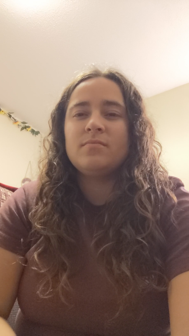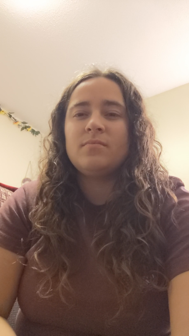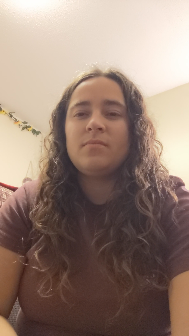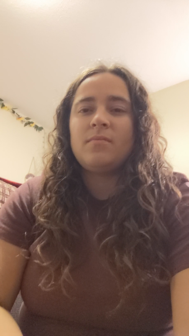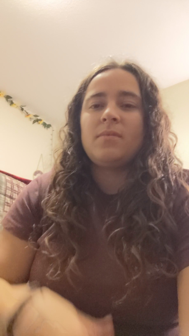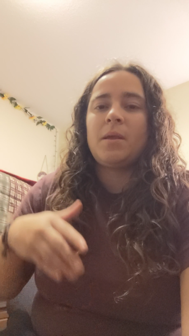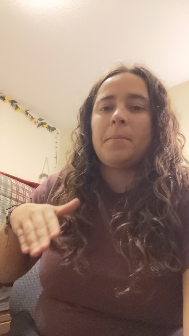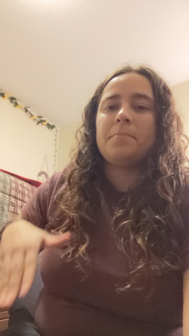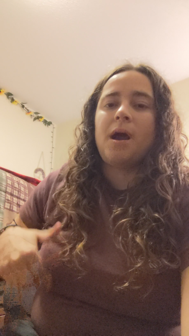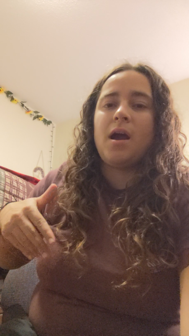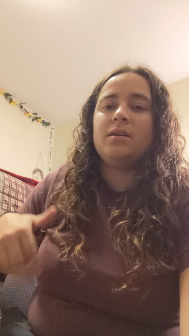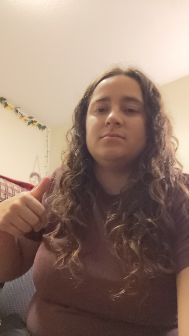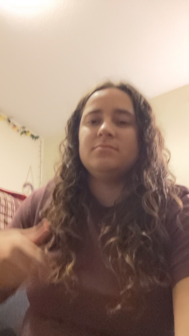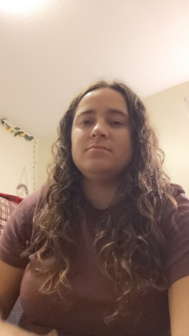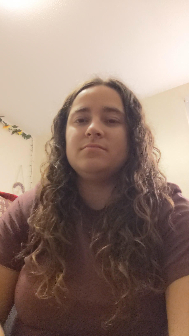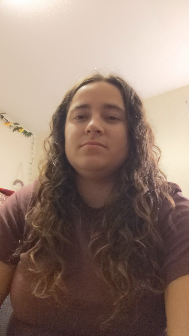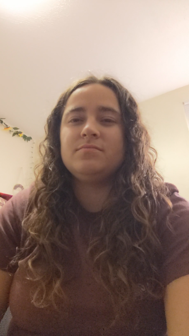pants